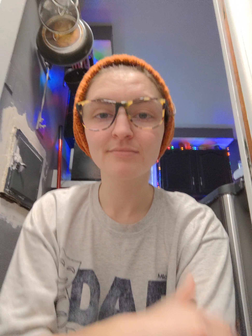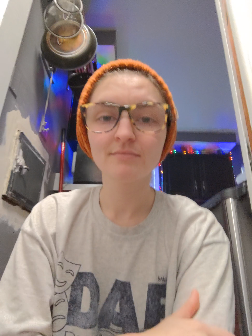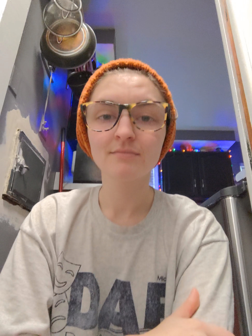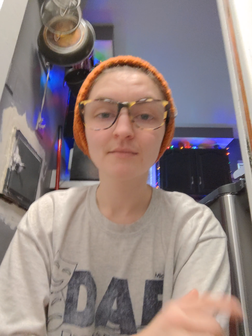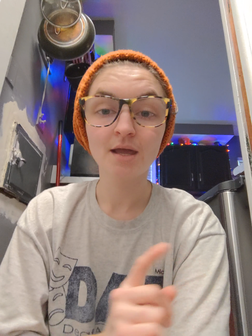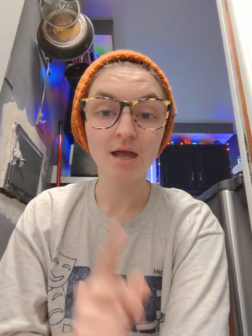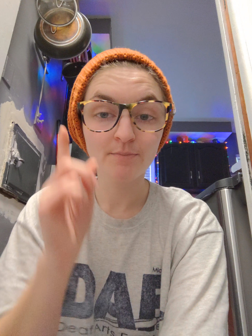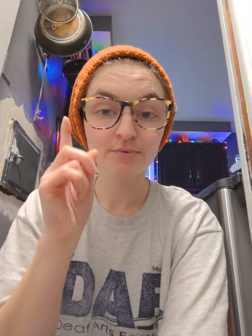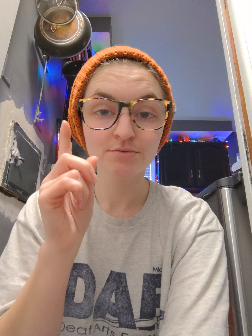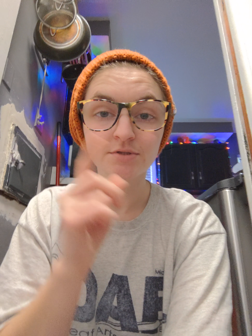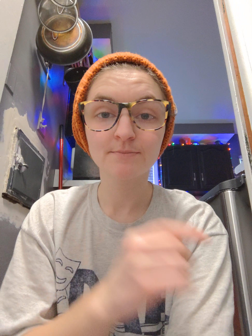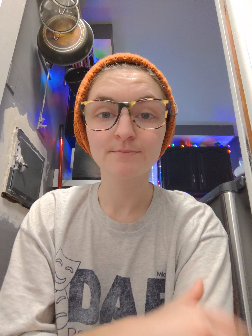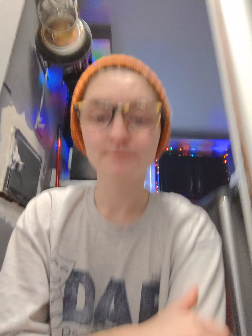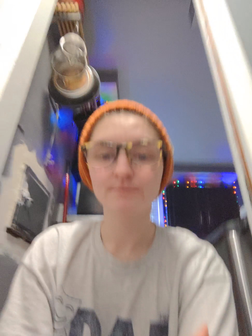up